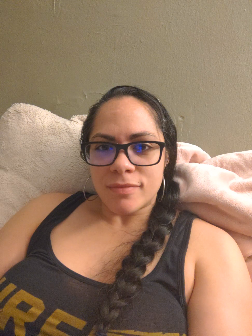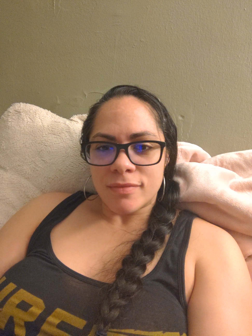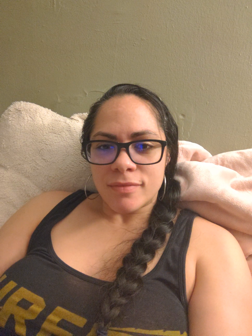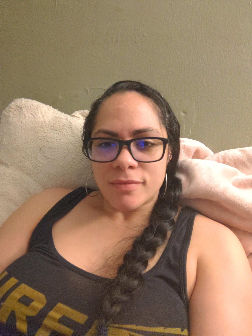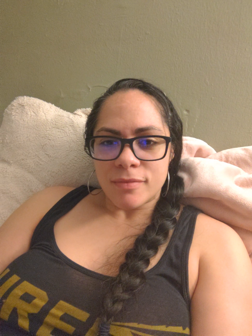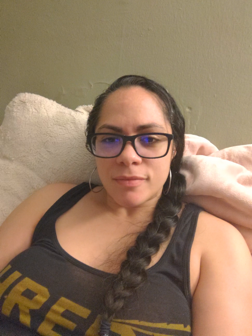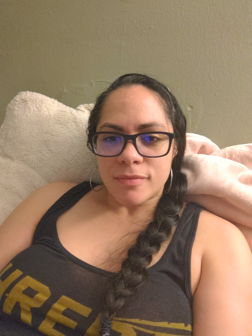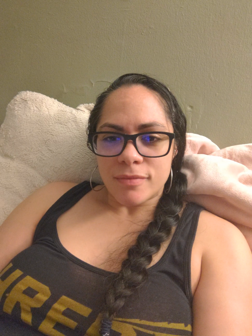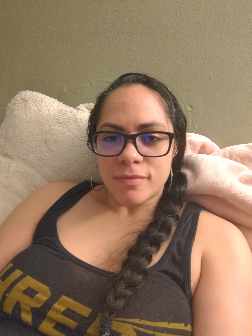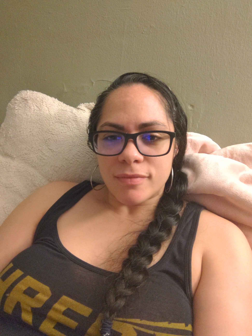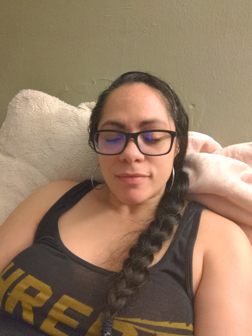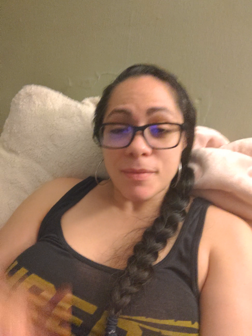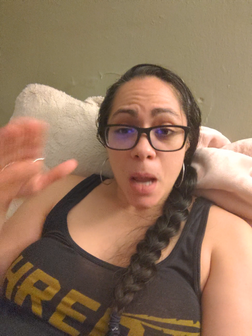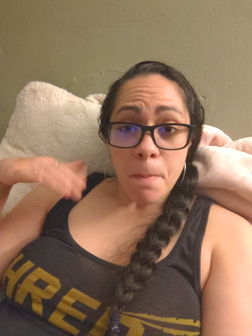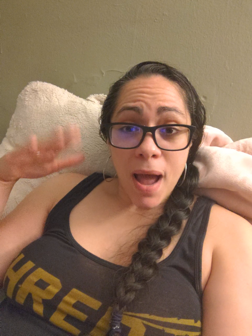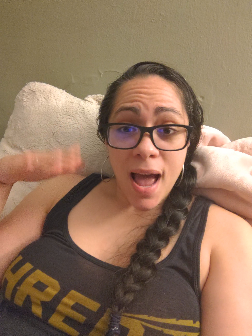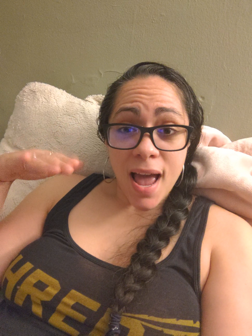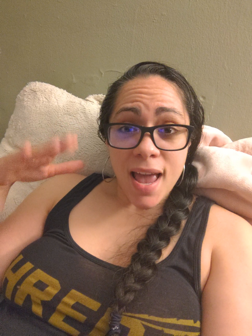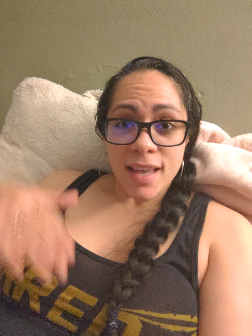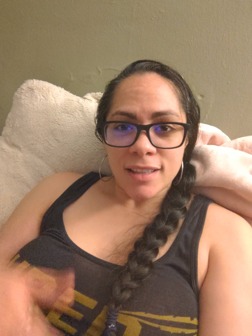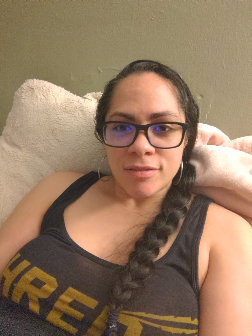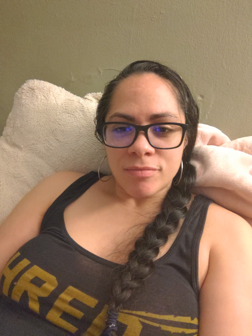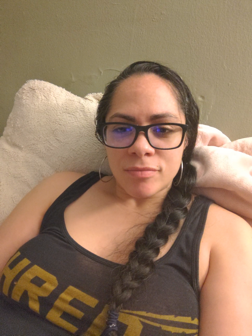bye